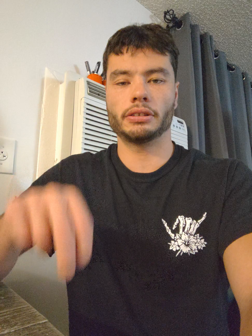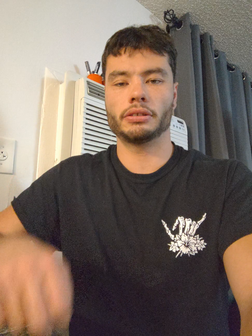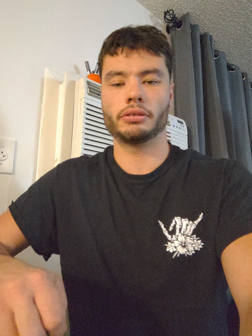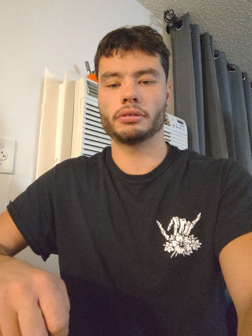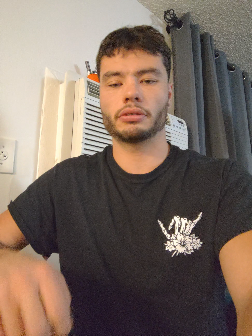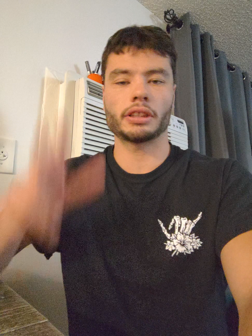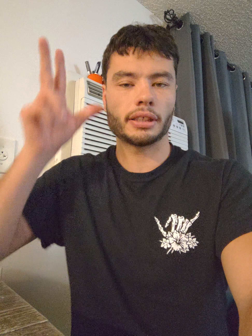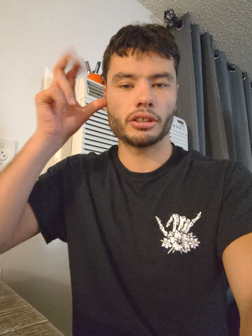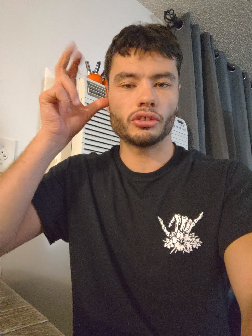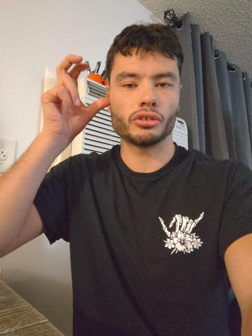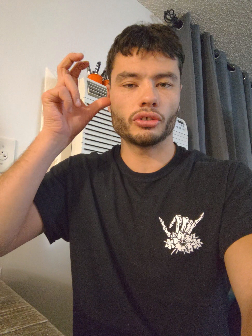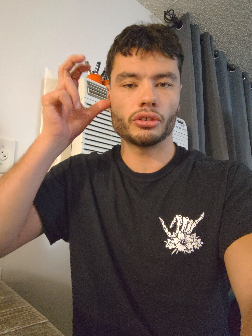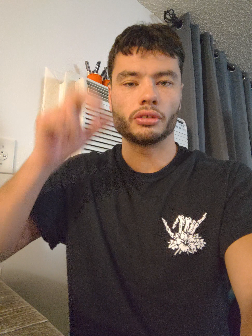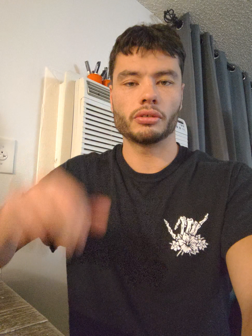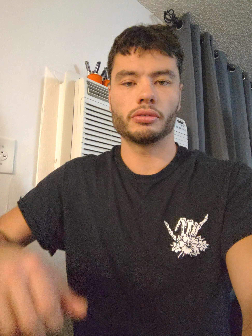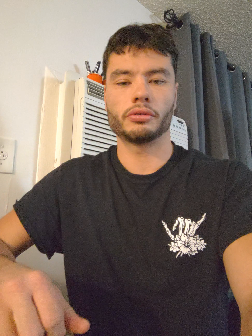hear